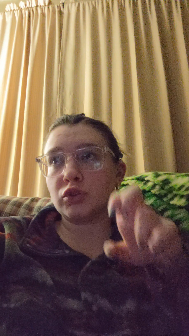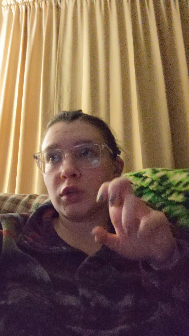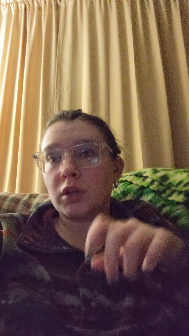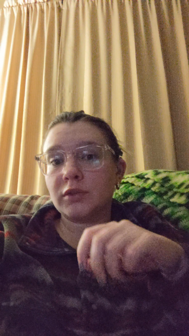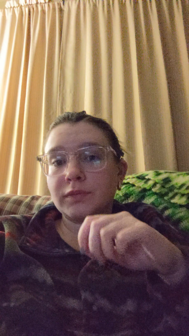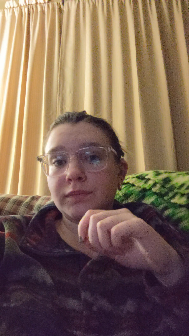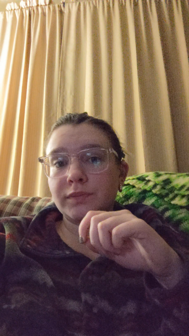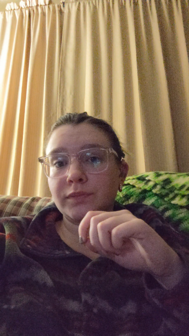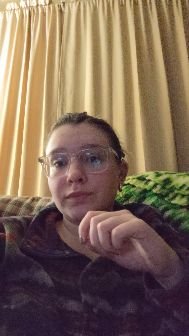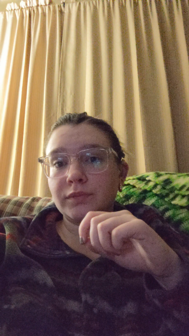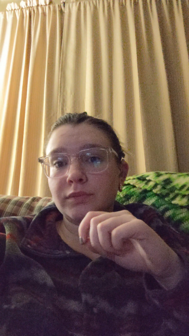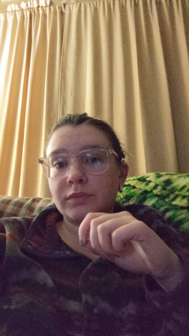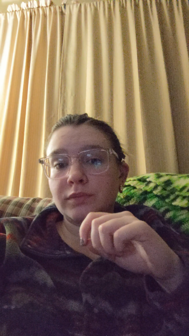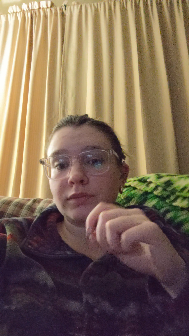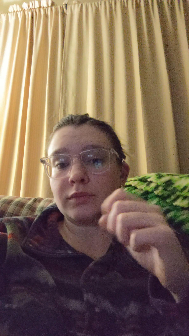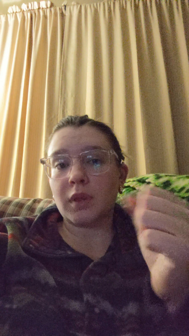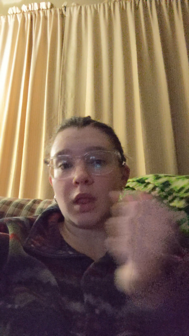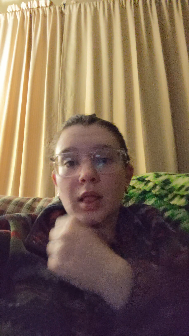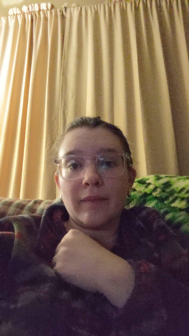love